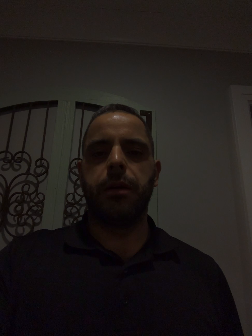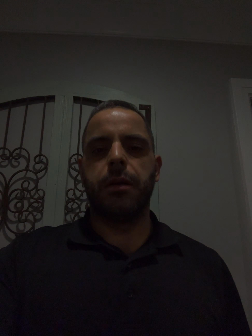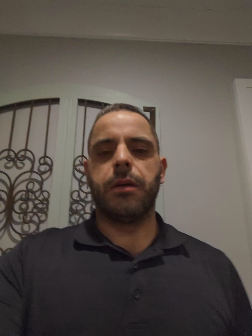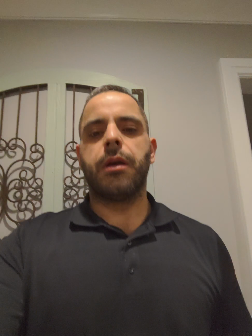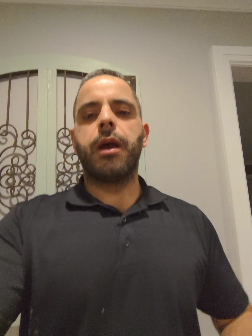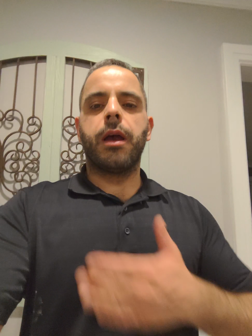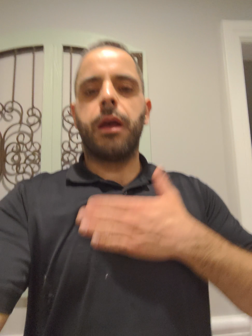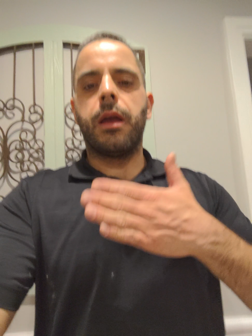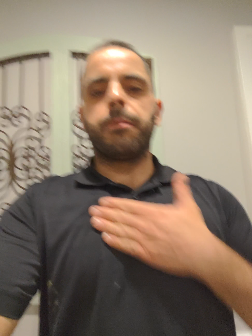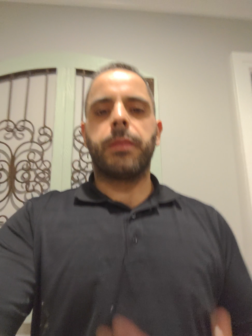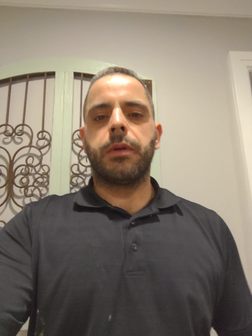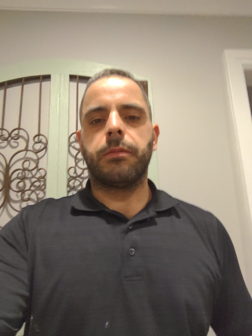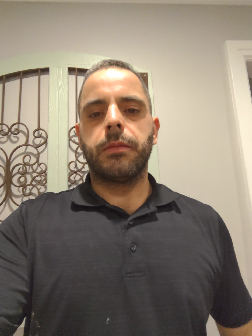happy